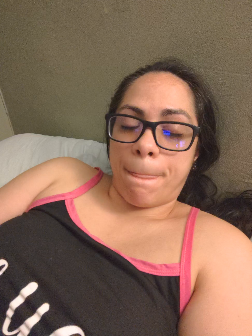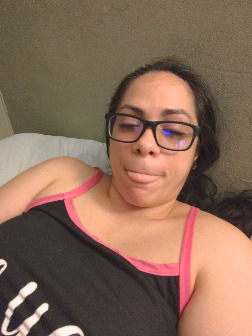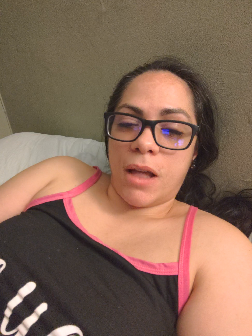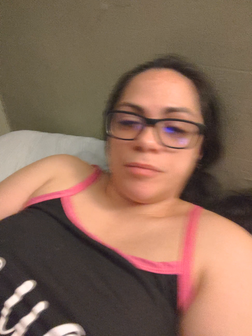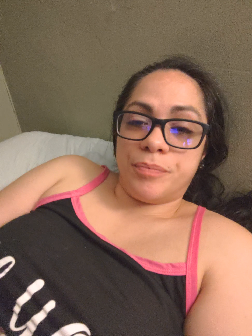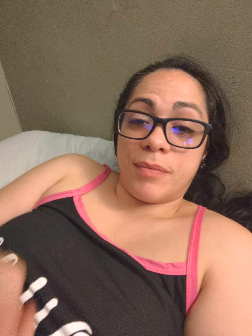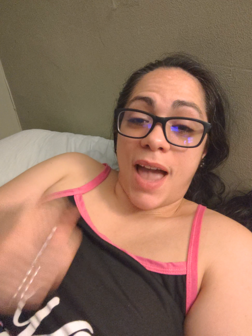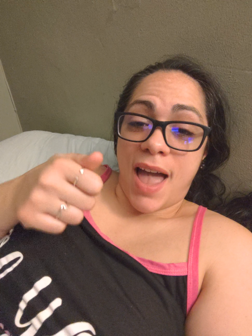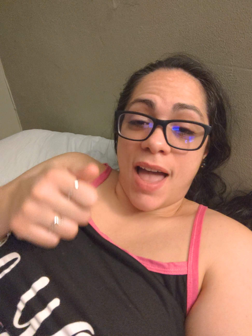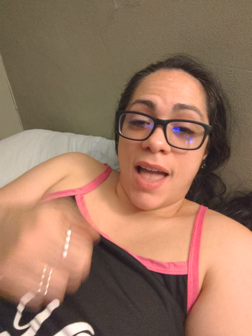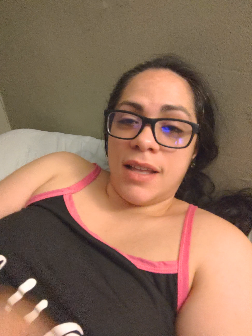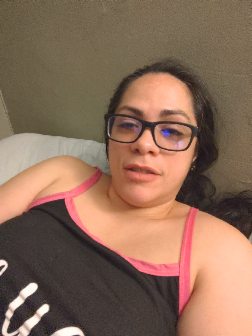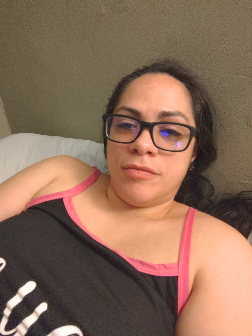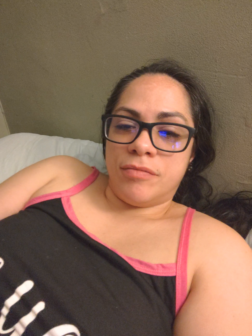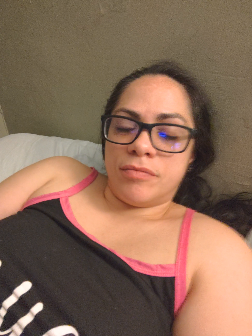hide